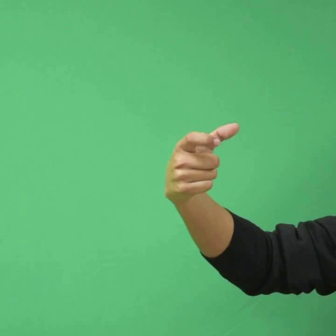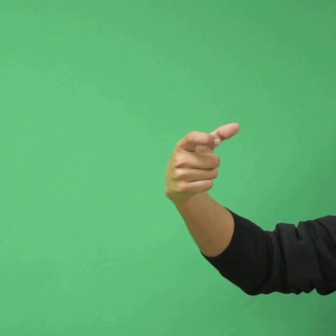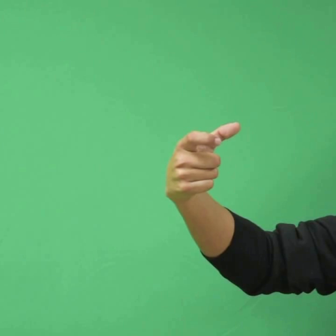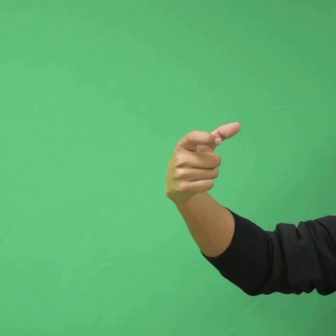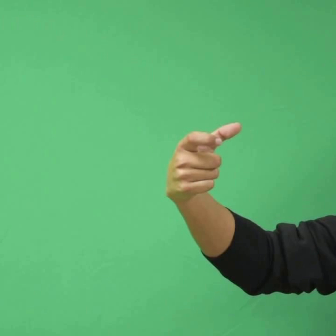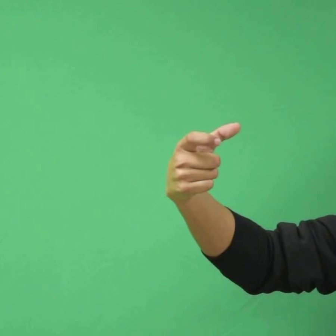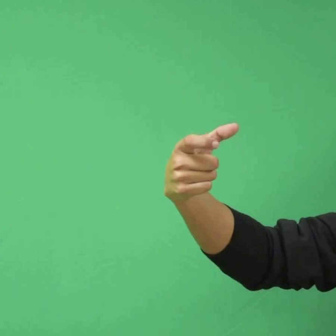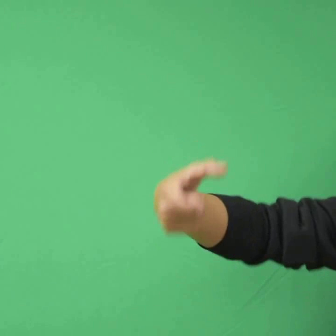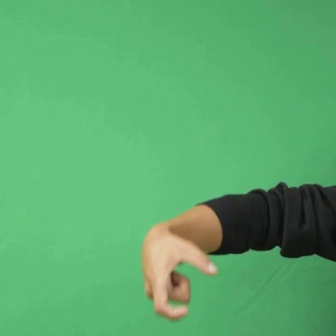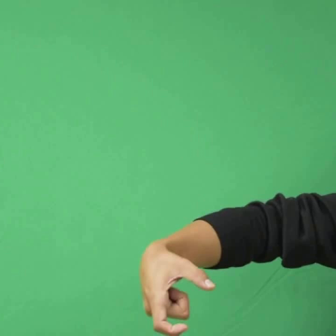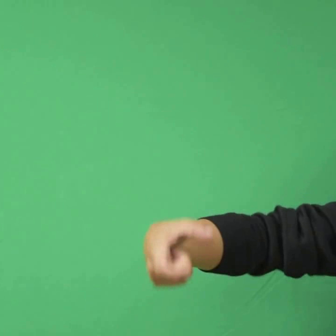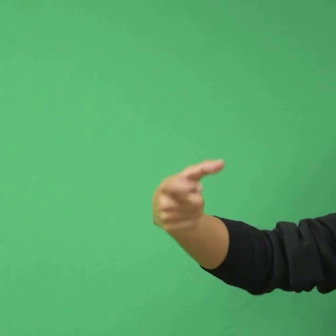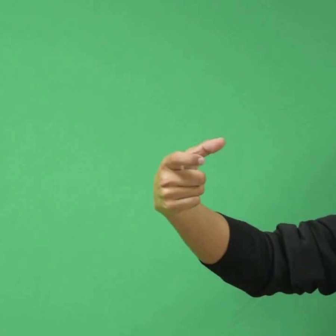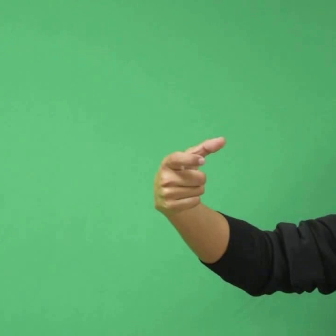Q